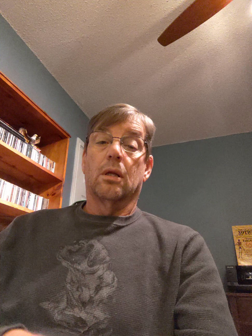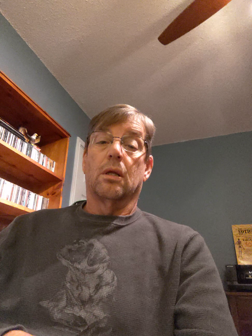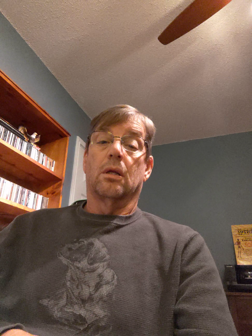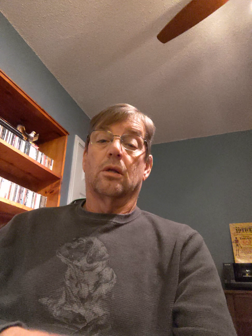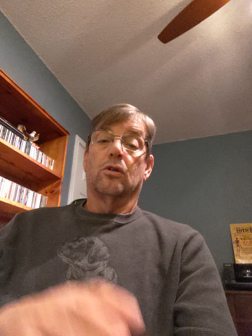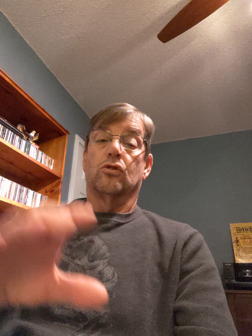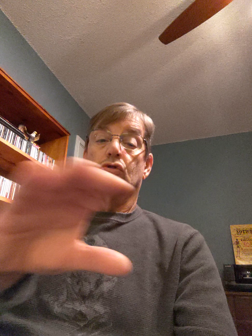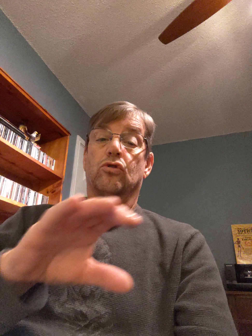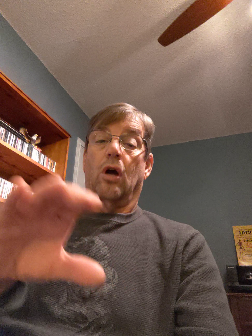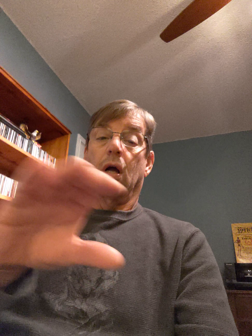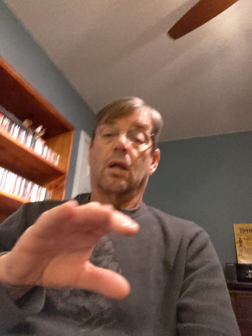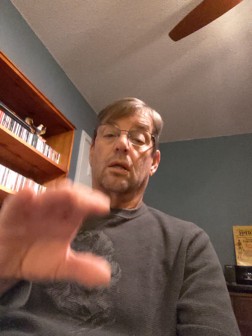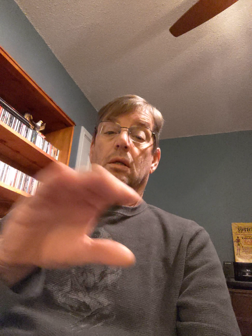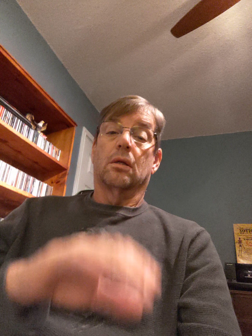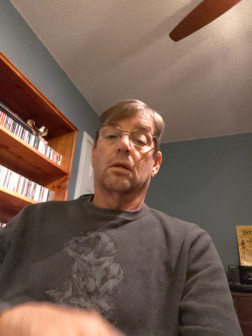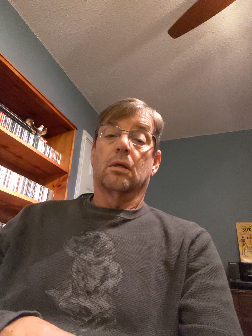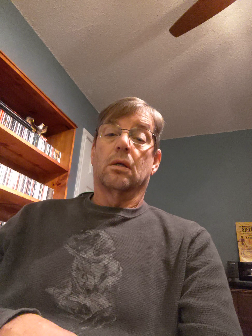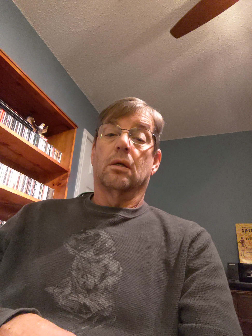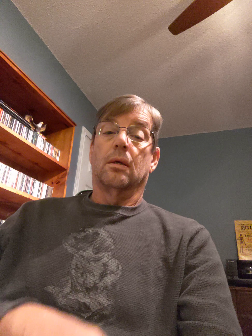chocolate